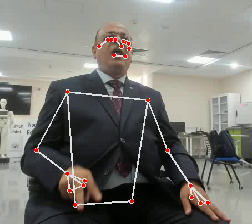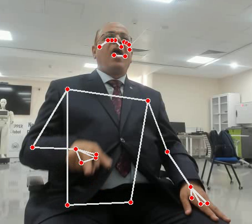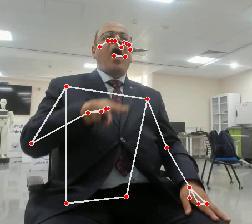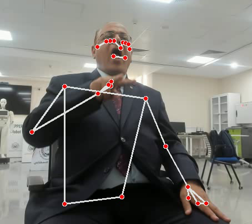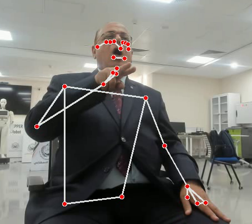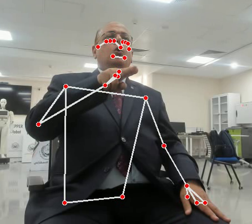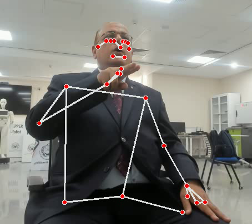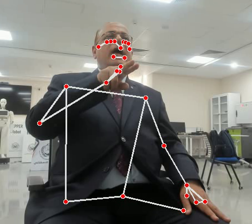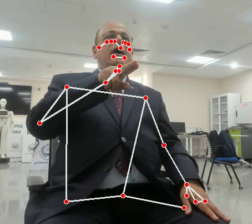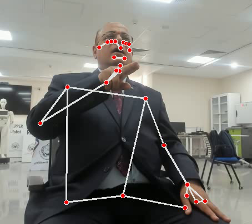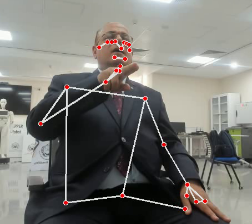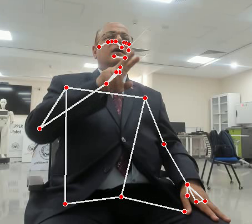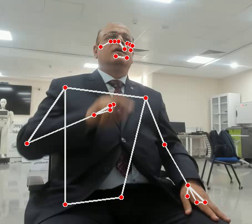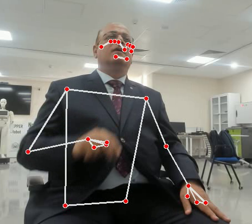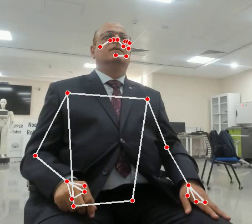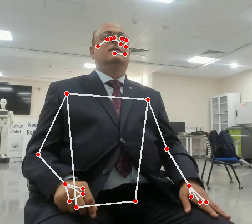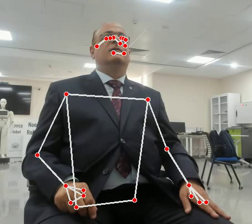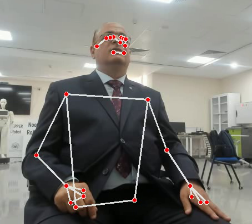akhoia